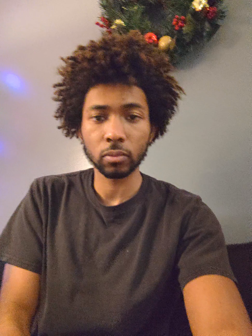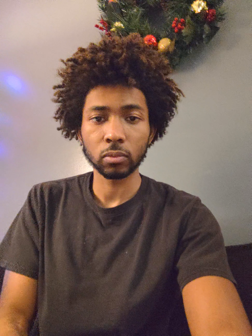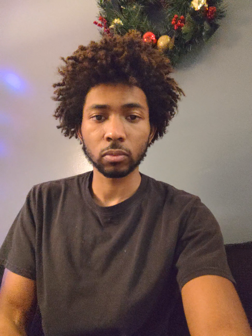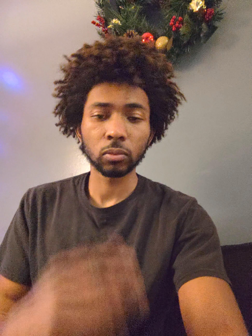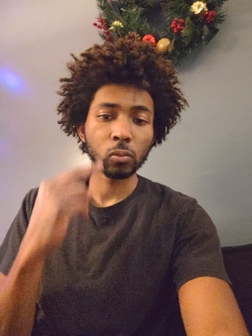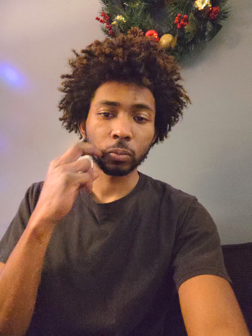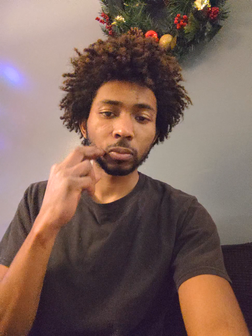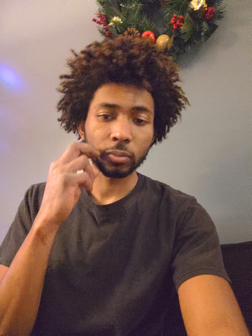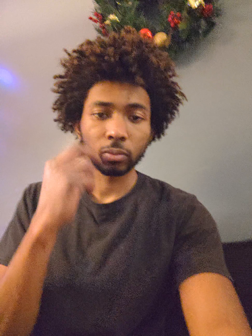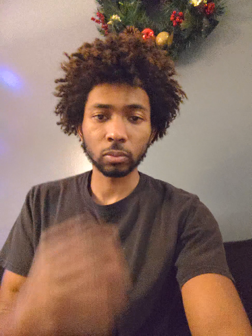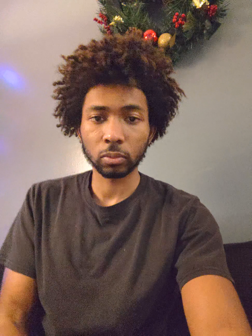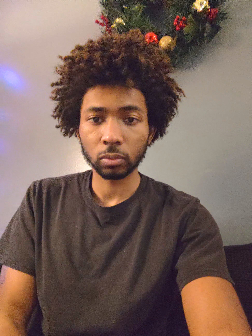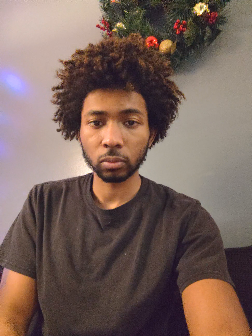gum